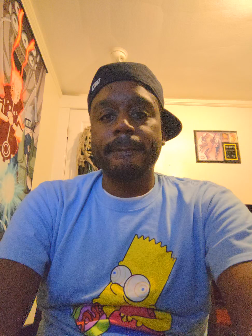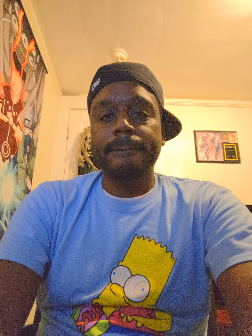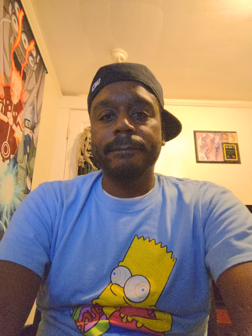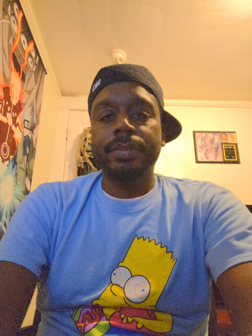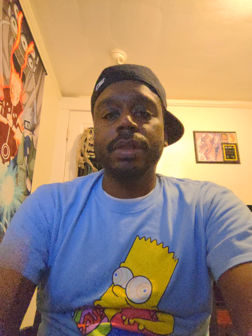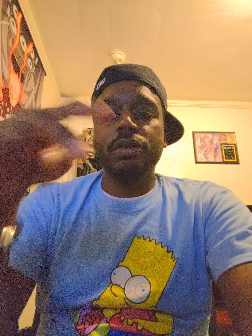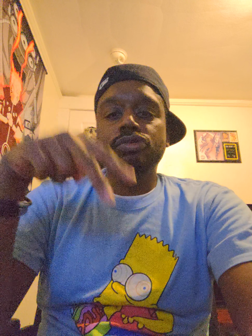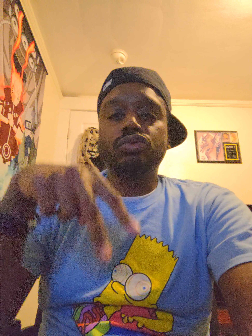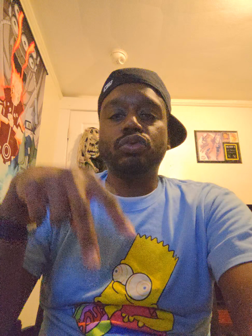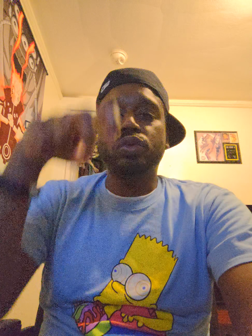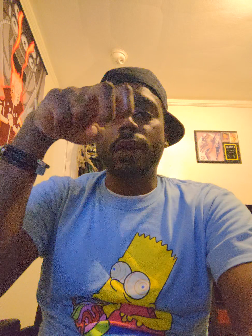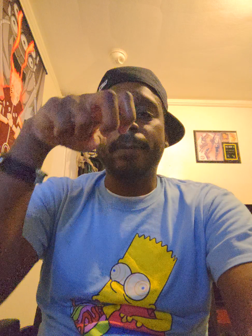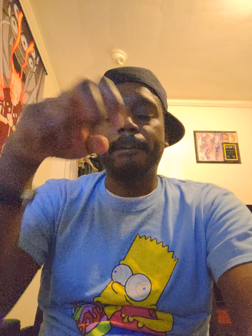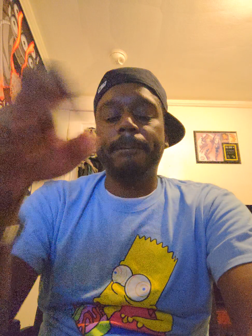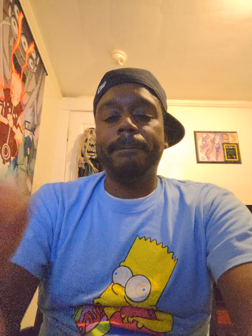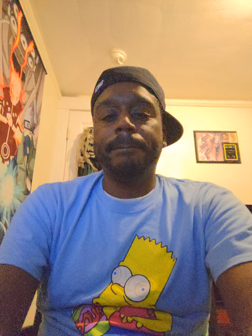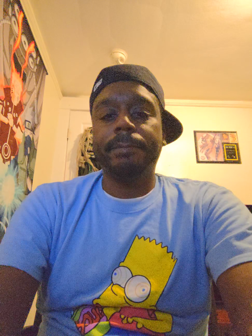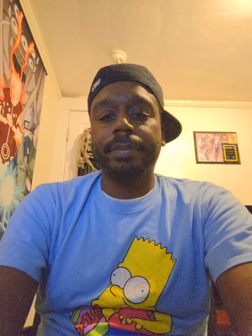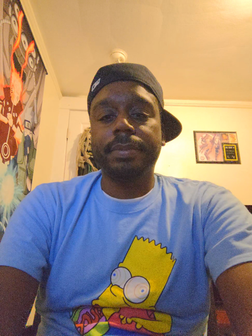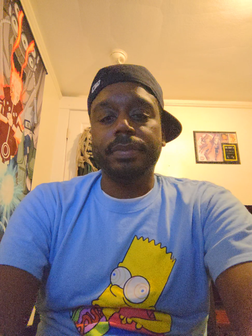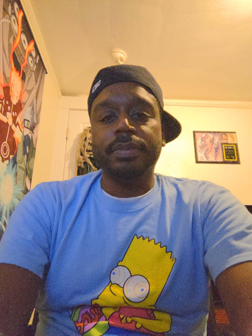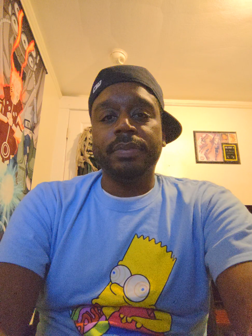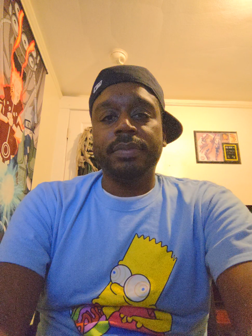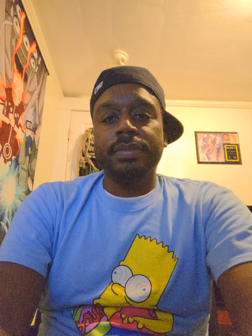jump